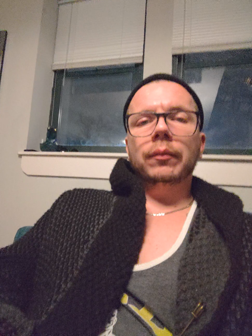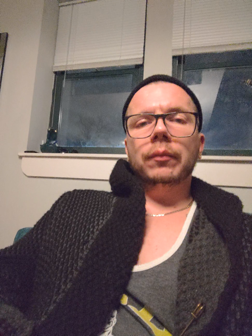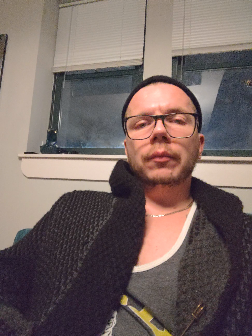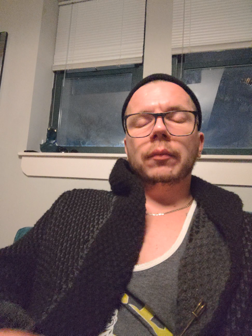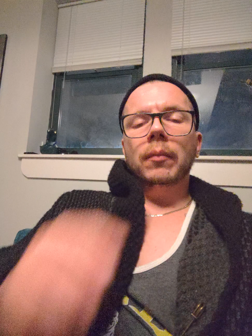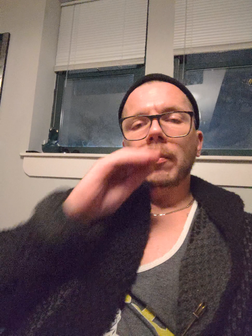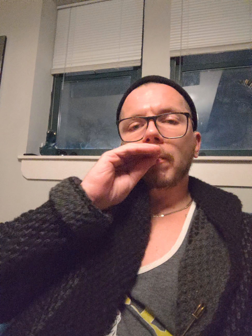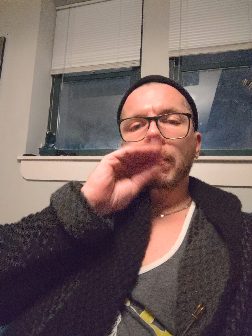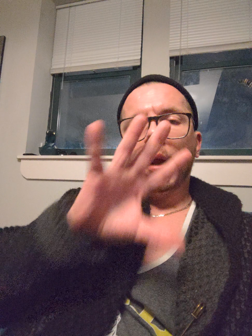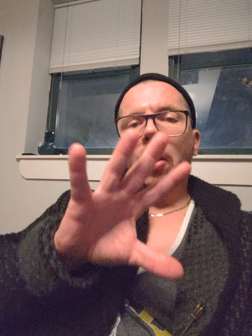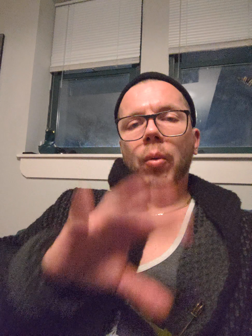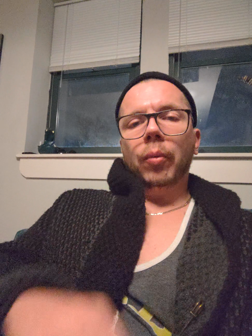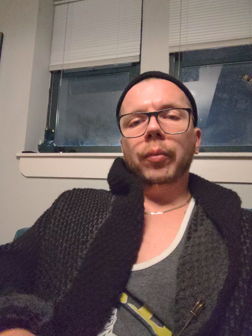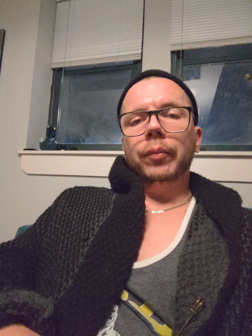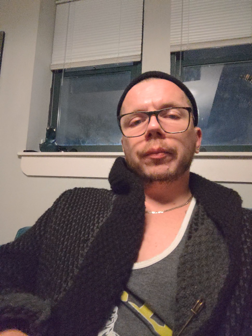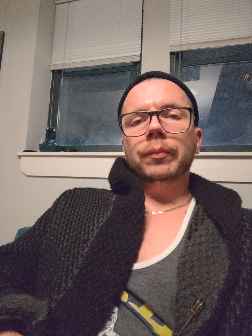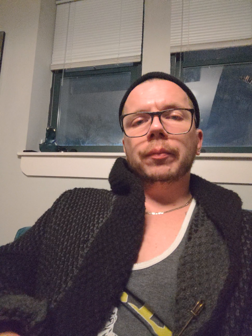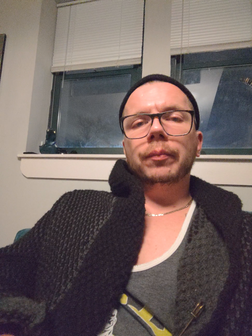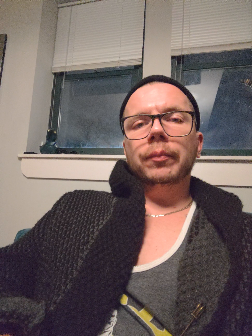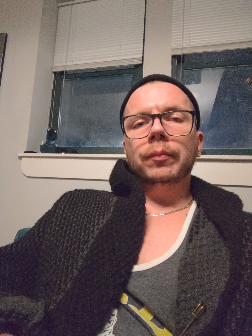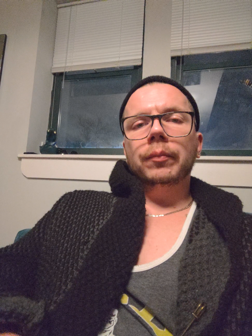blow